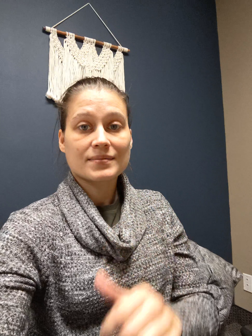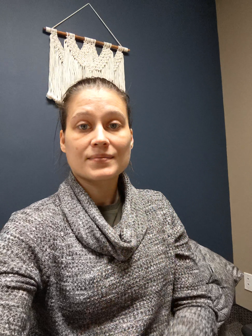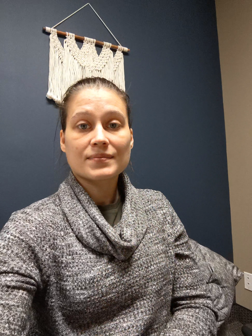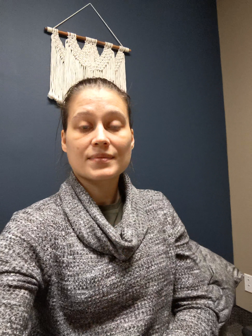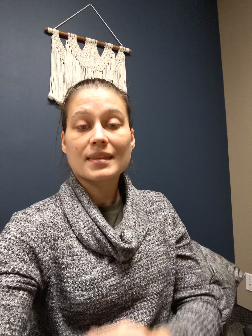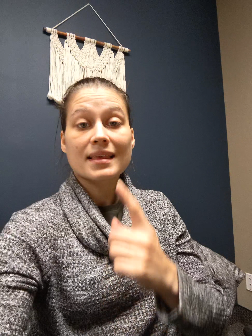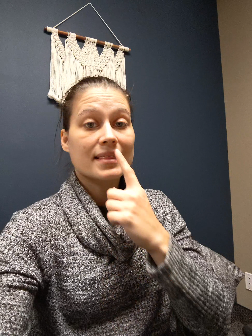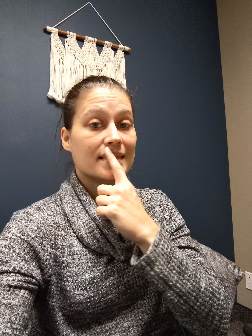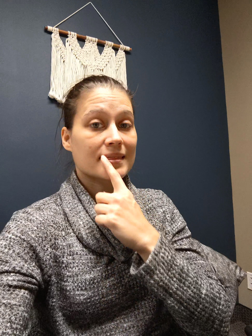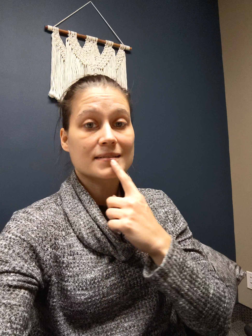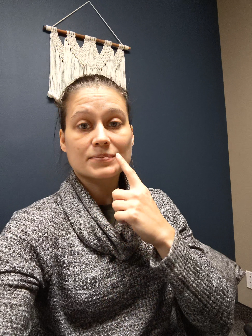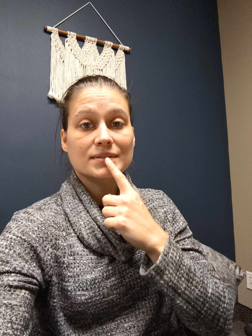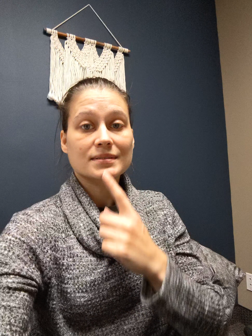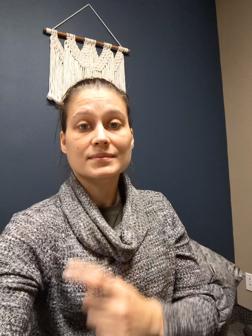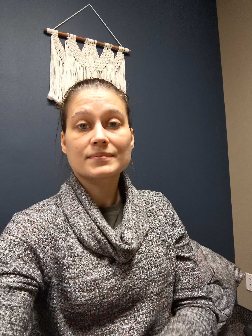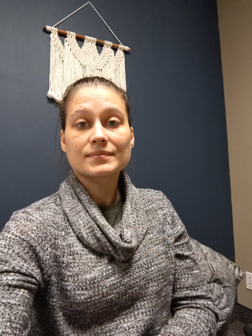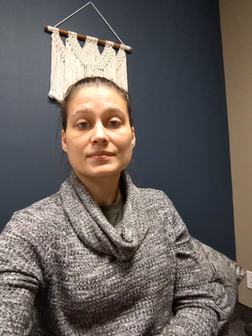lips